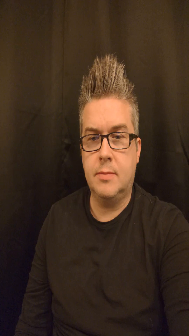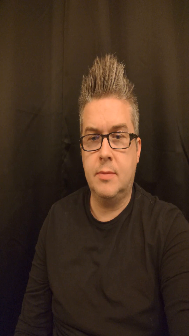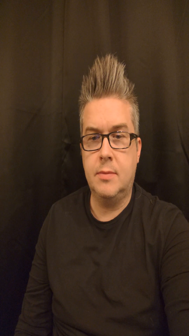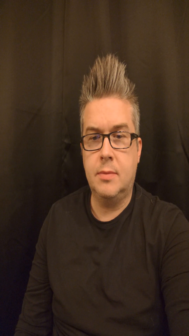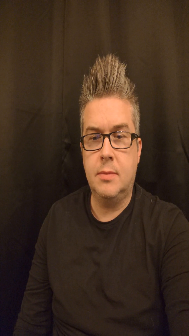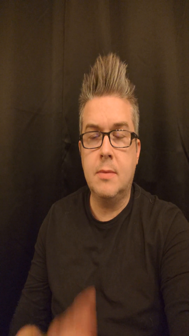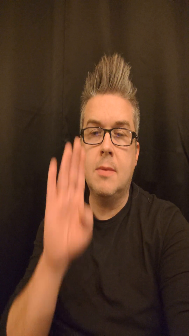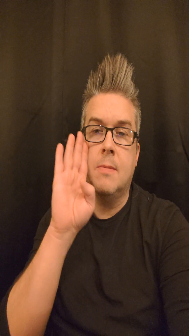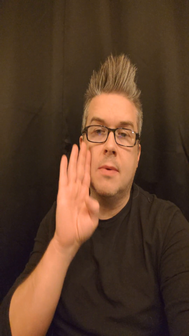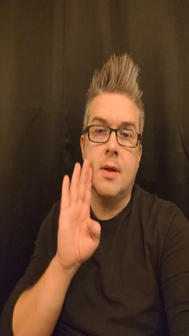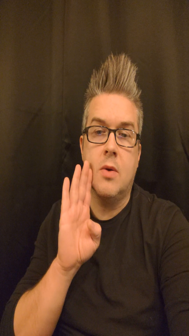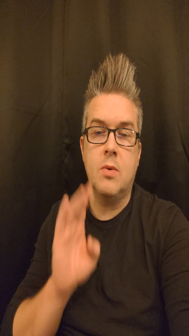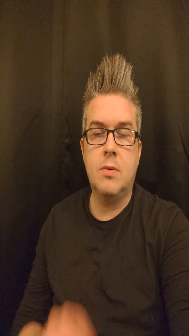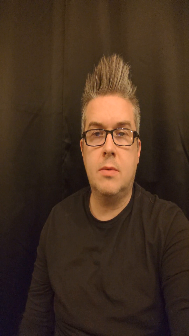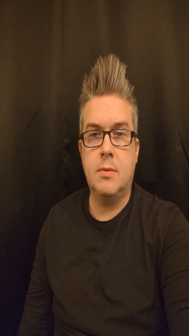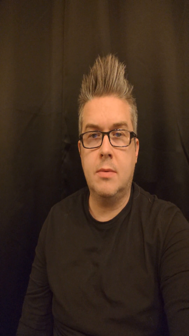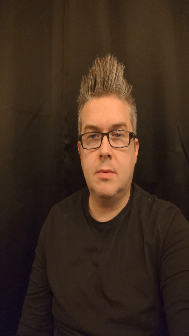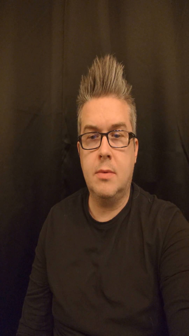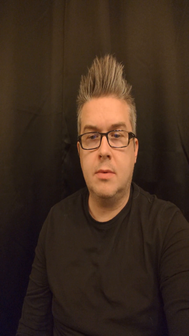brown